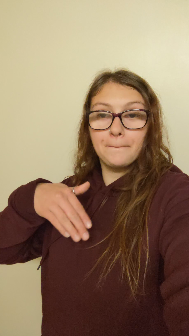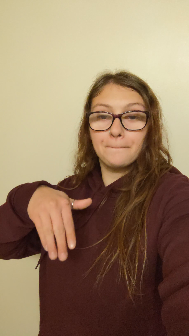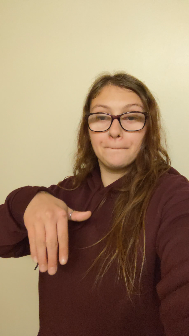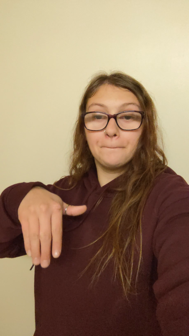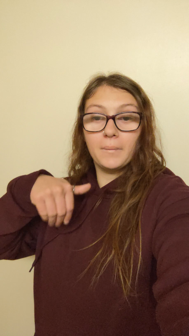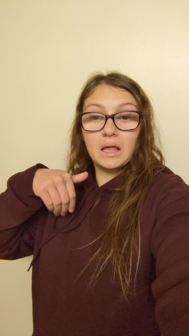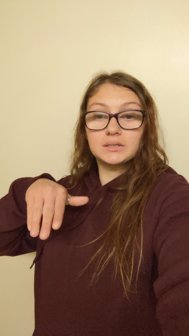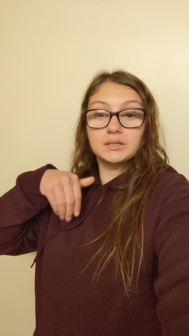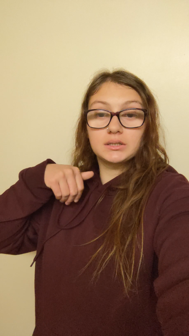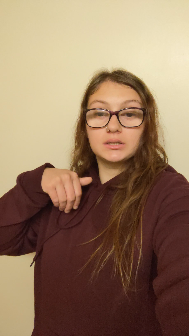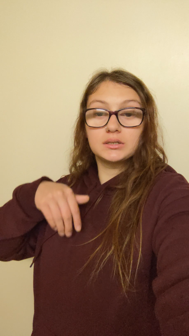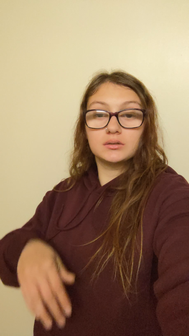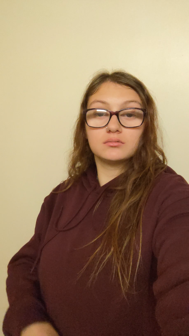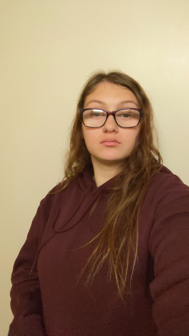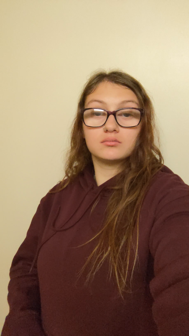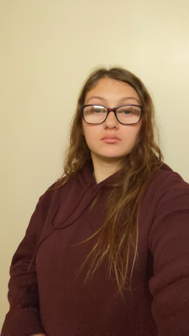pants